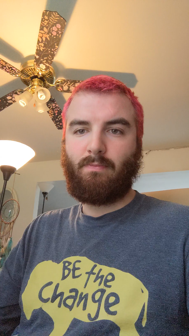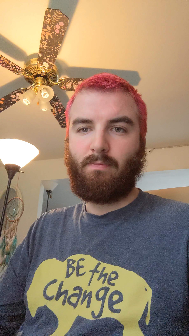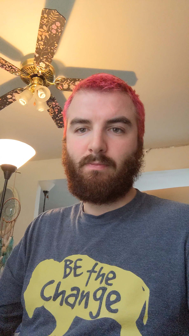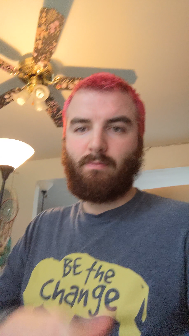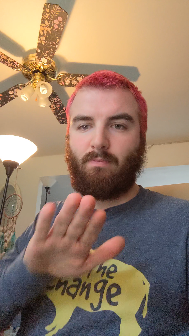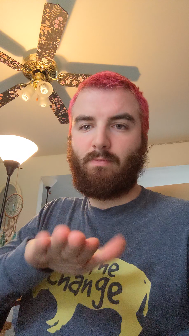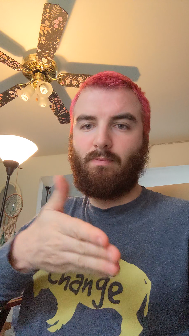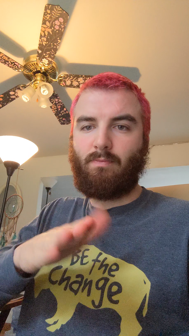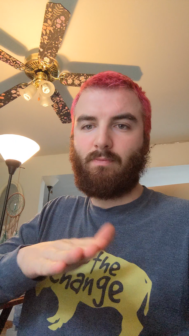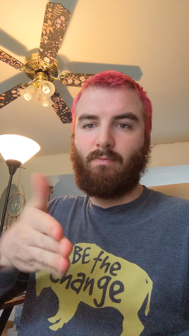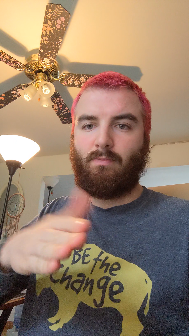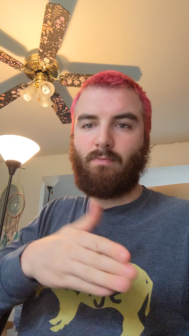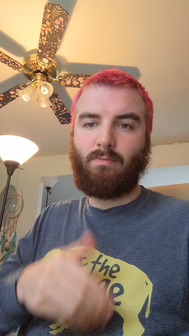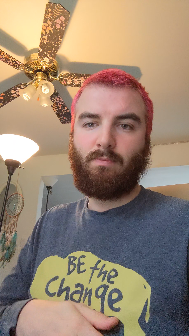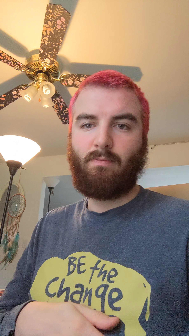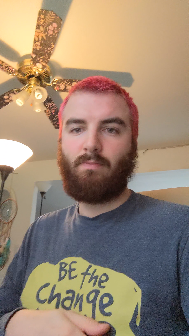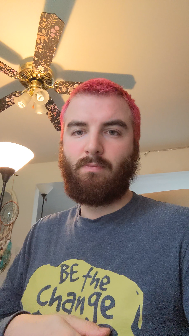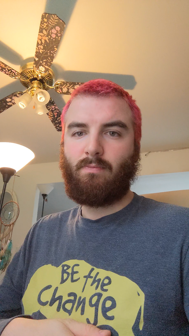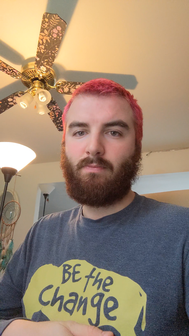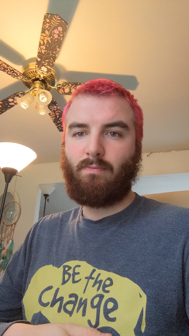cook